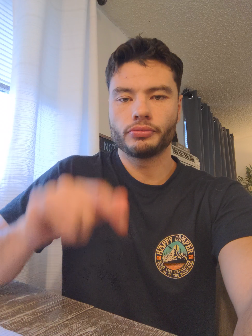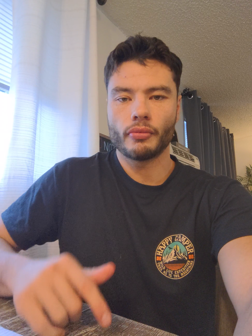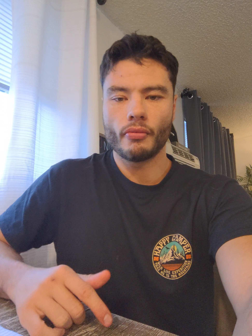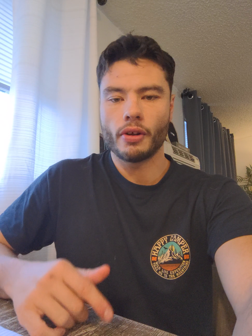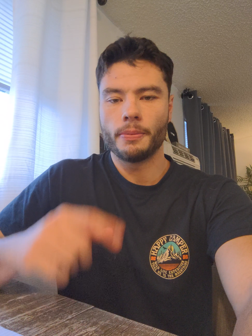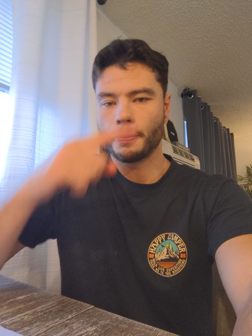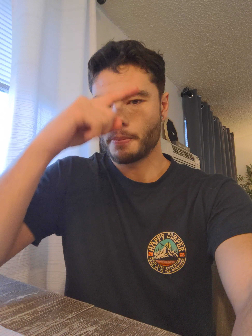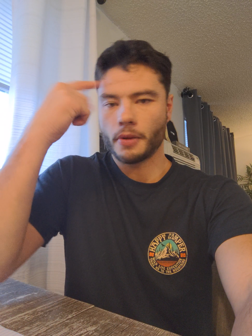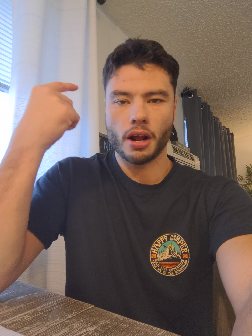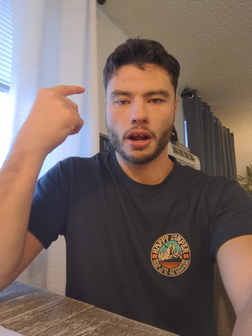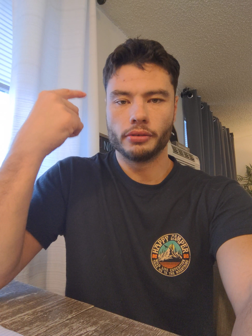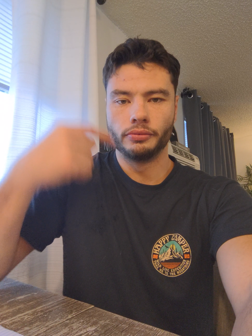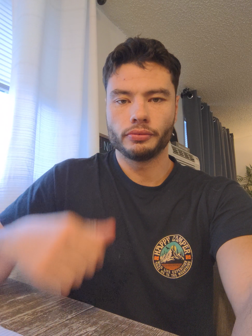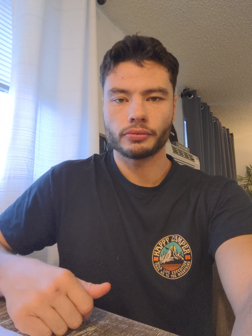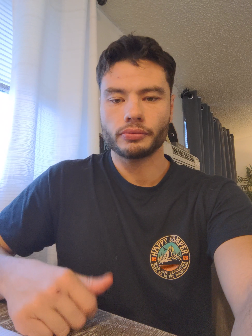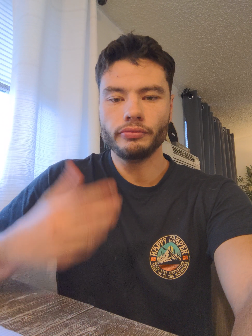black